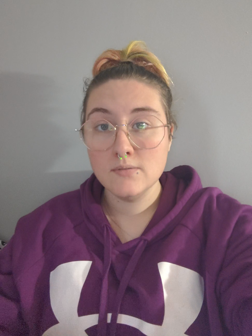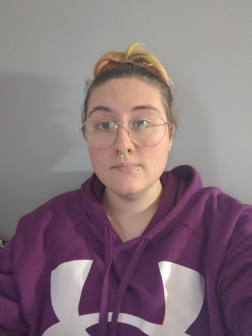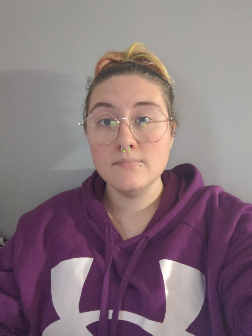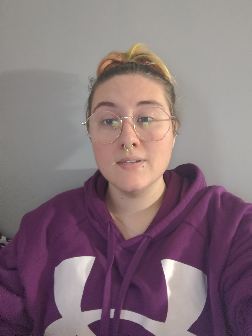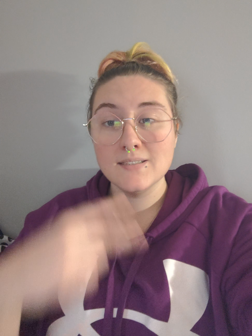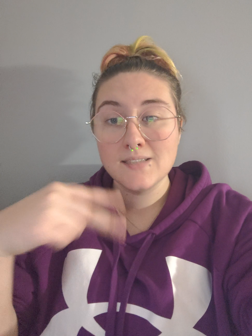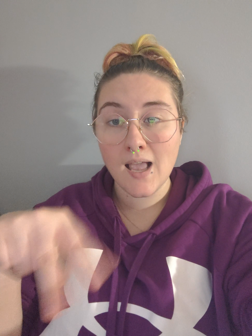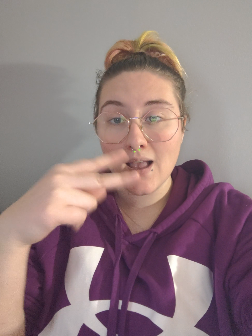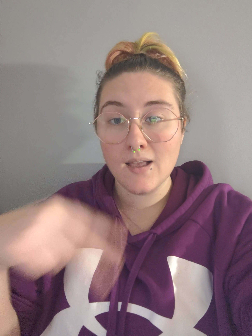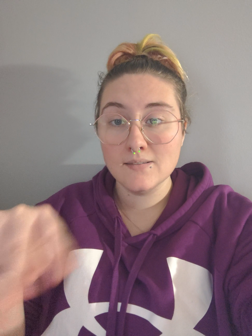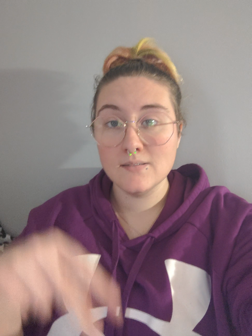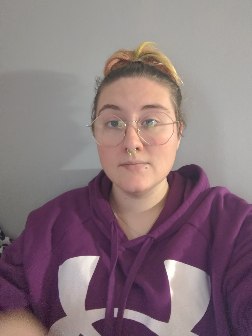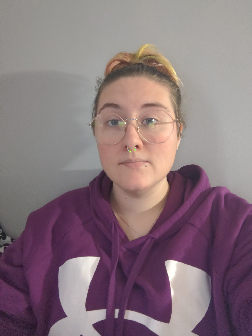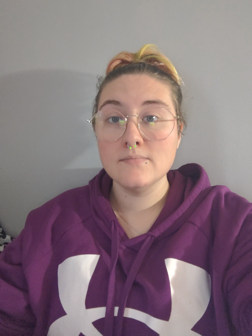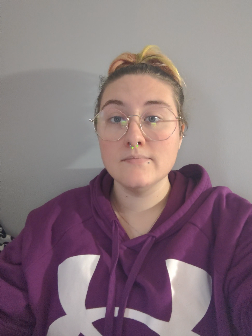dance